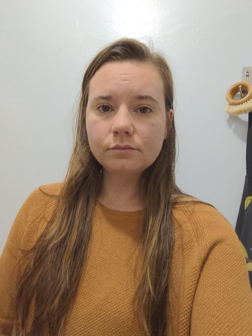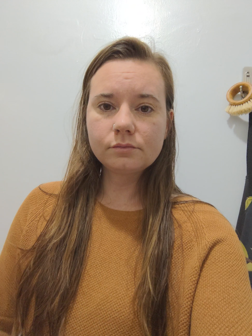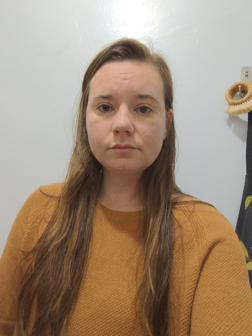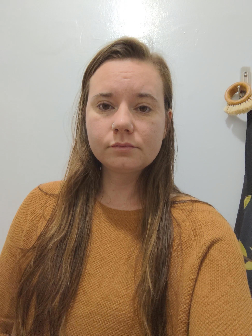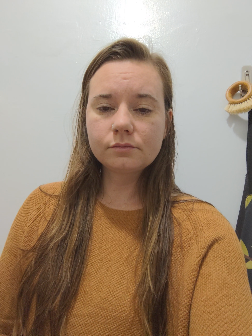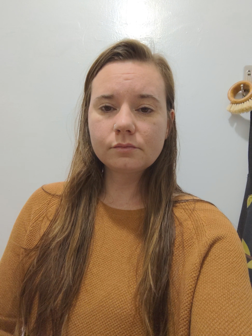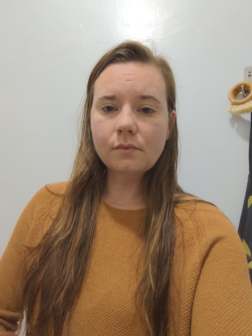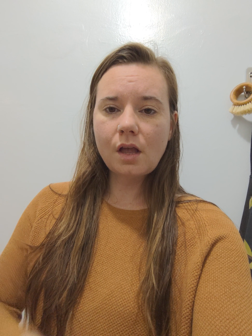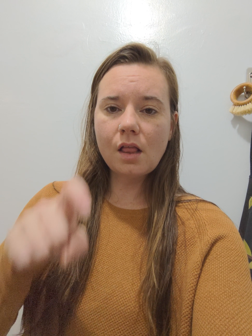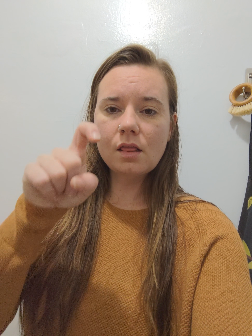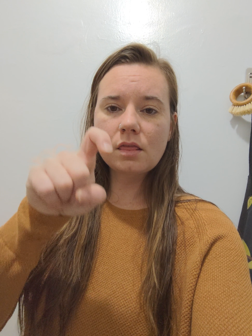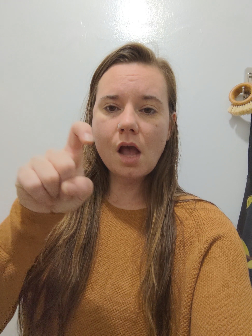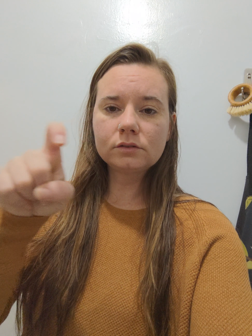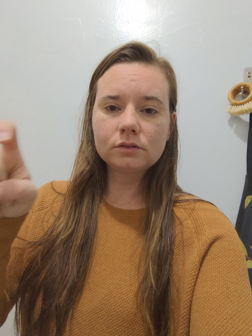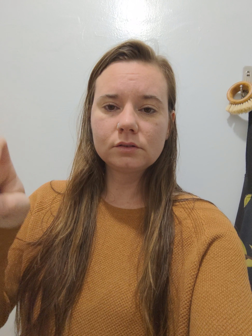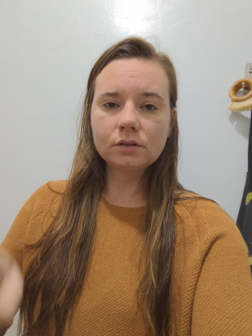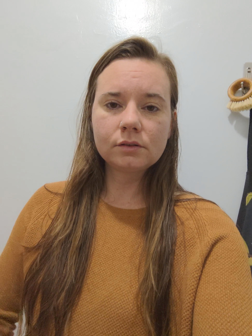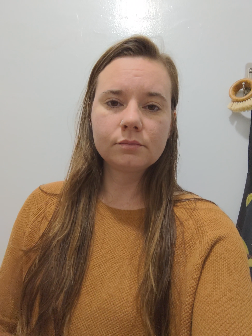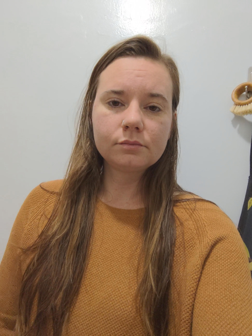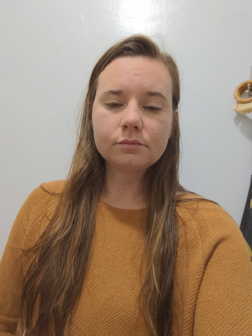closet